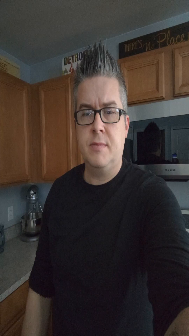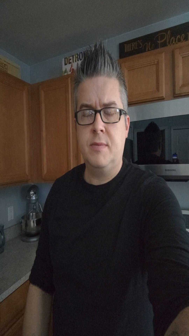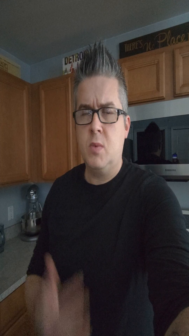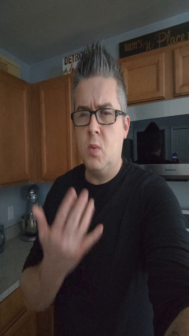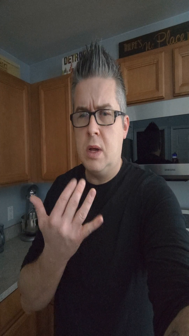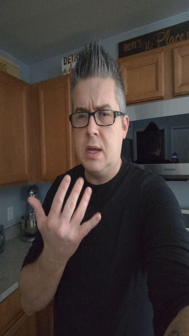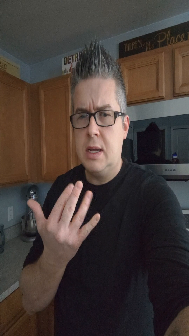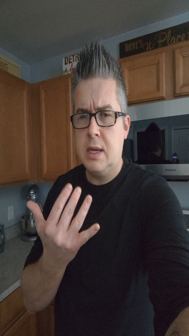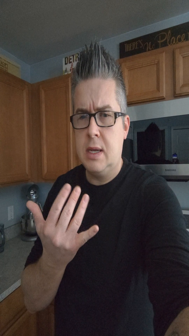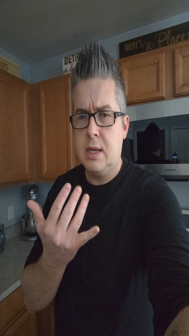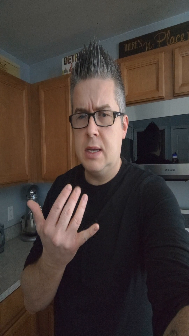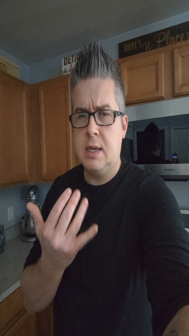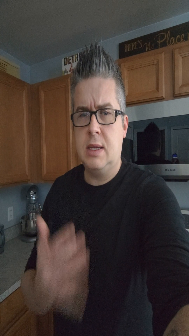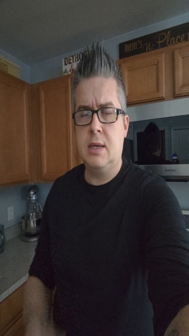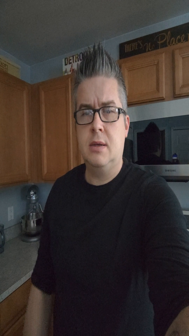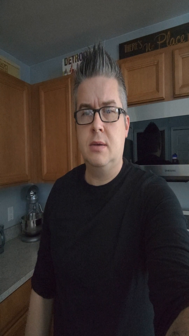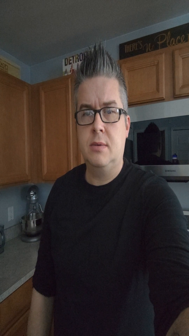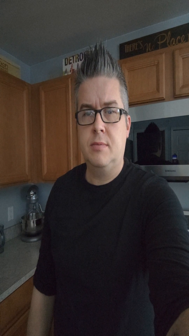wait